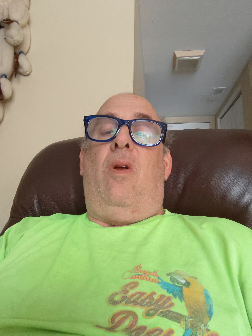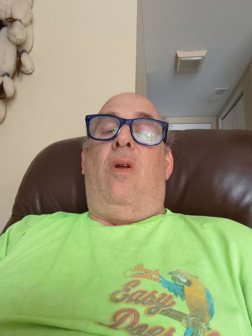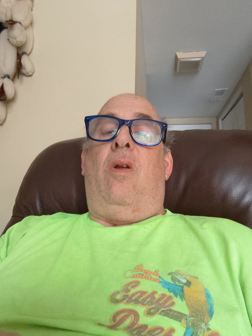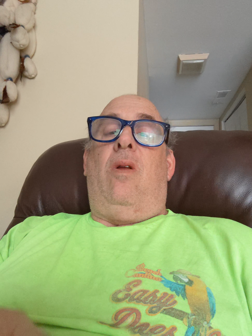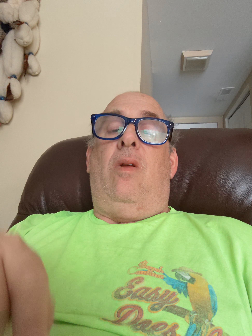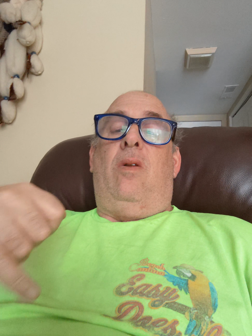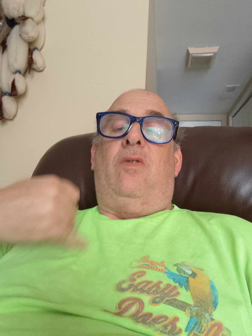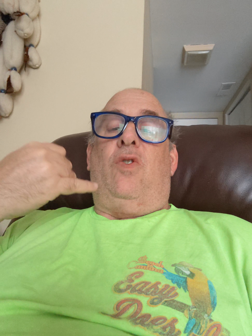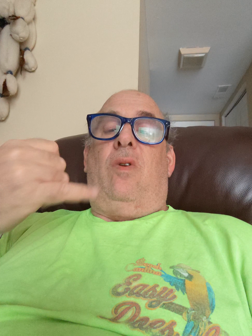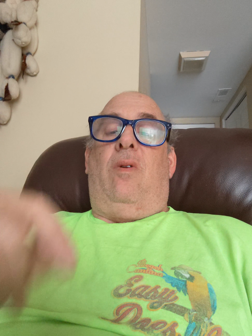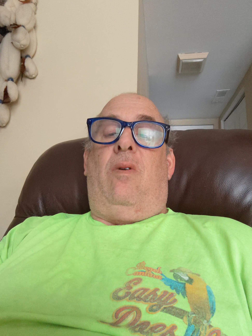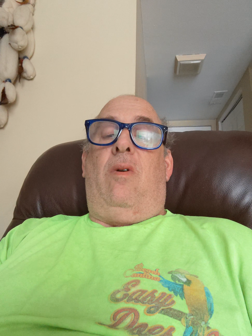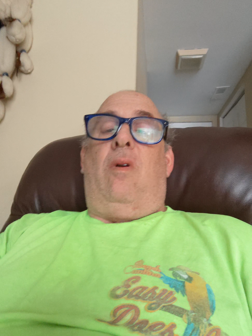jacket